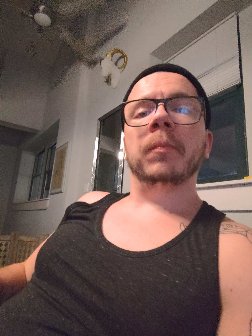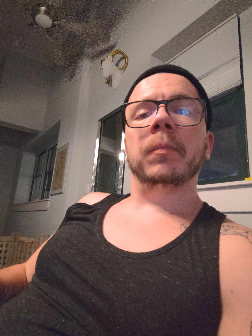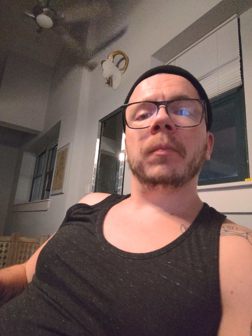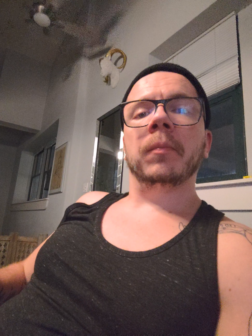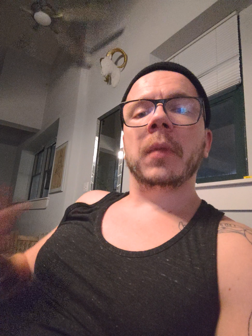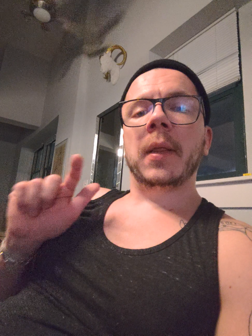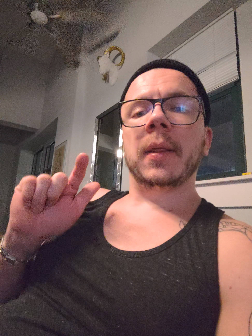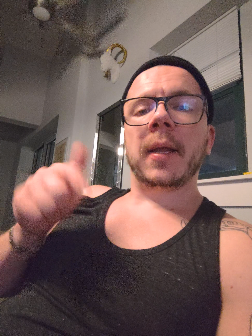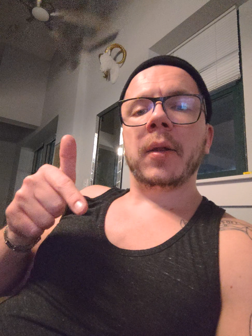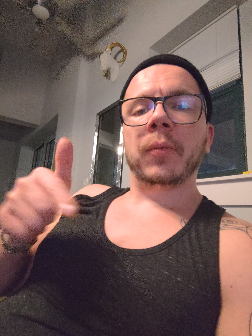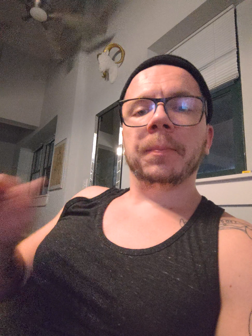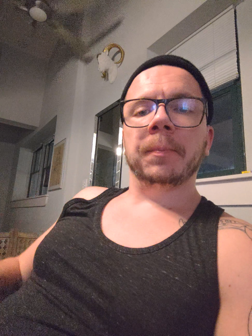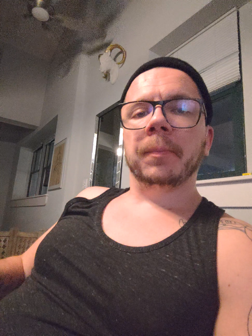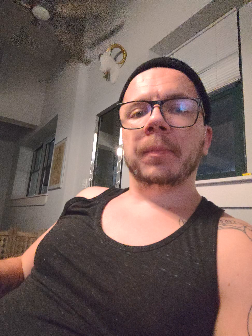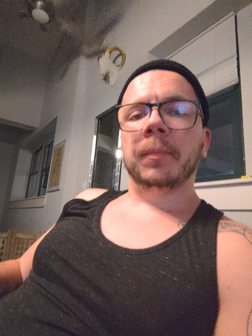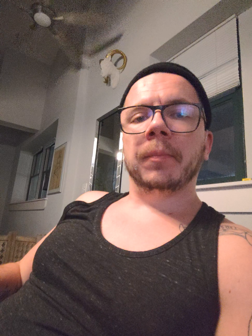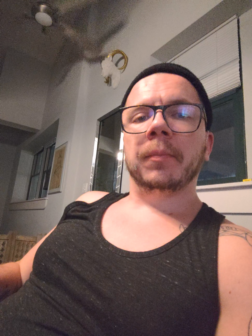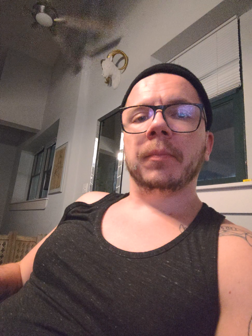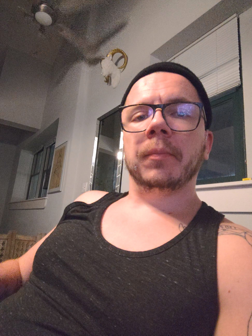later